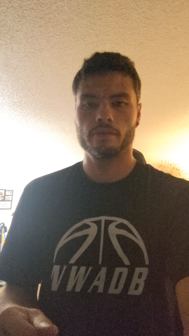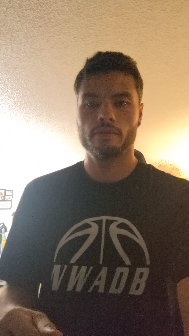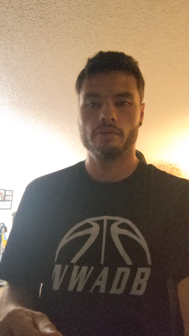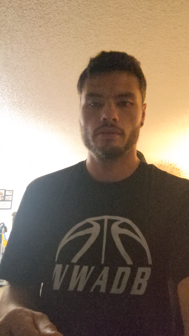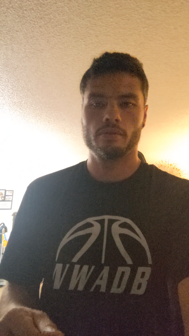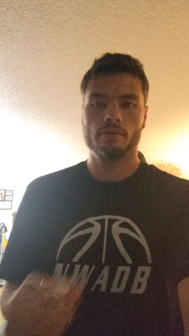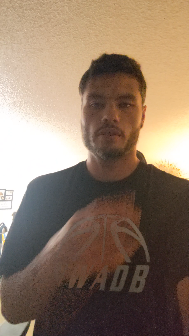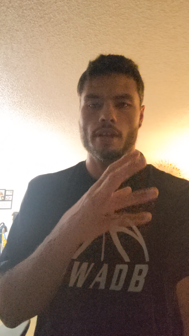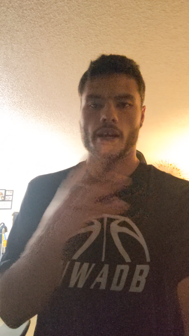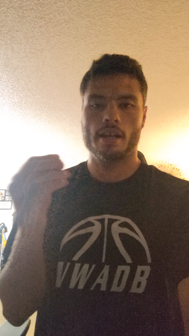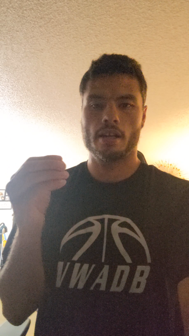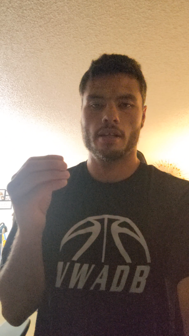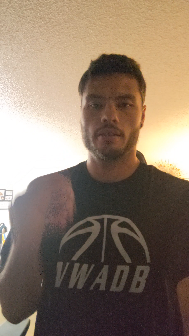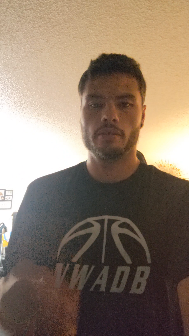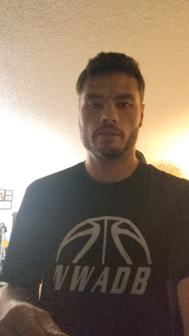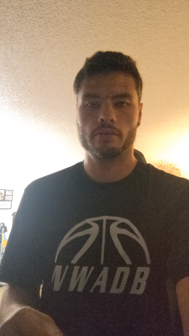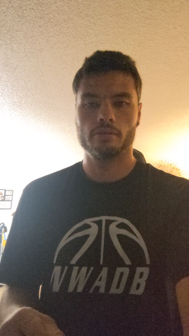and